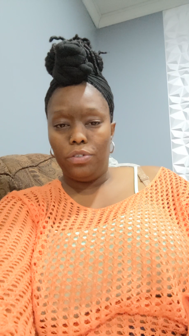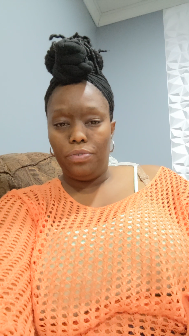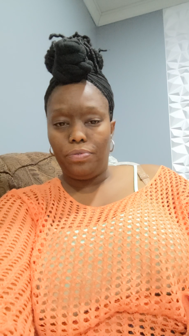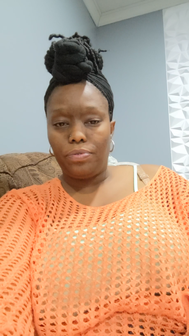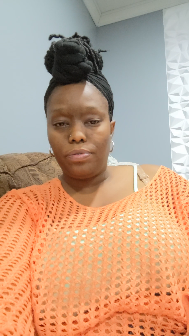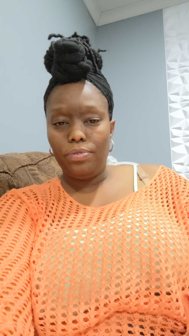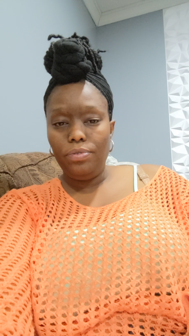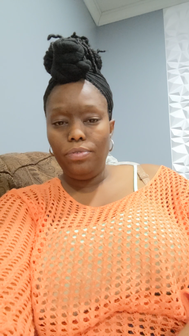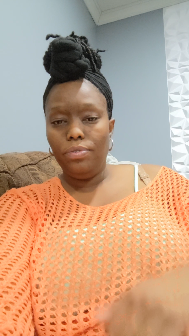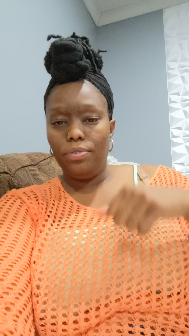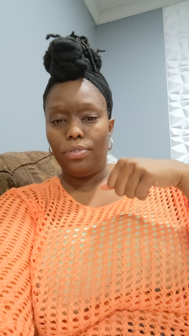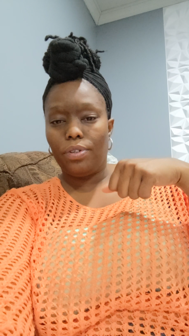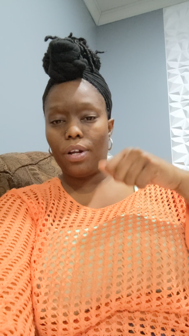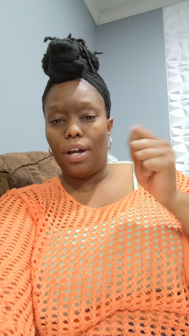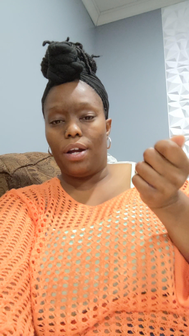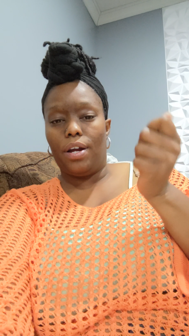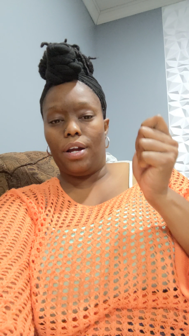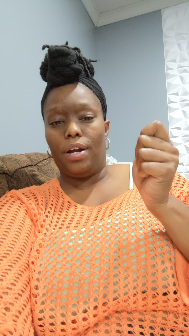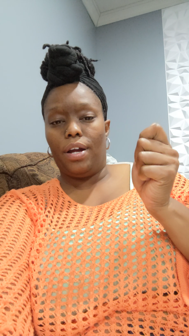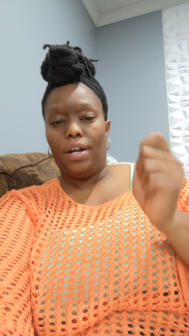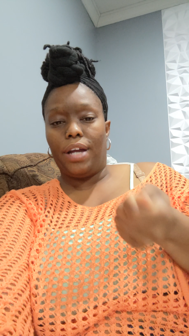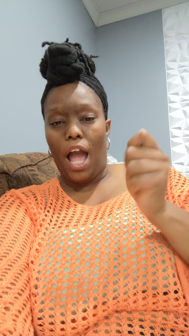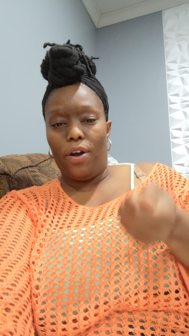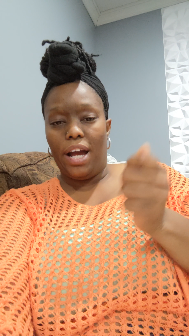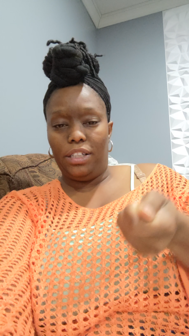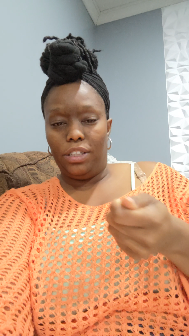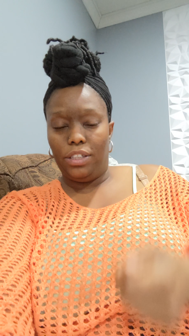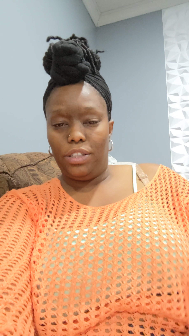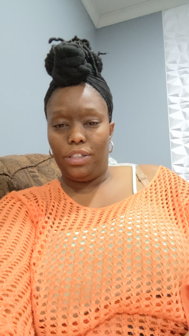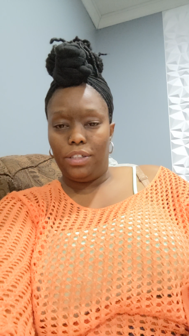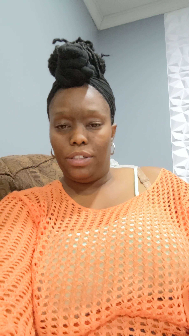cart